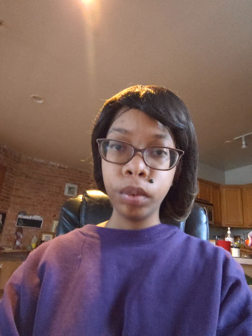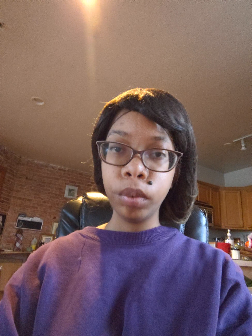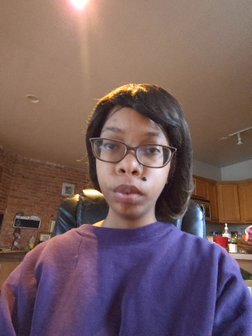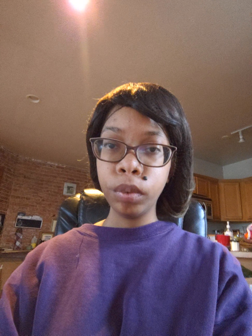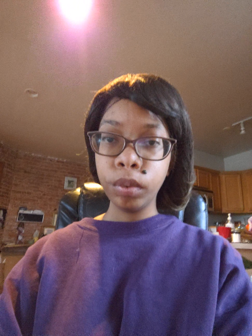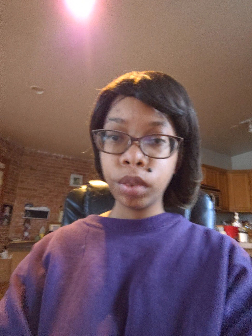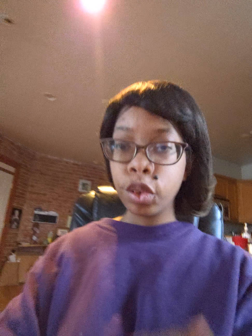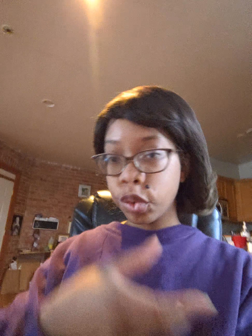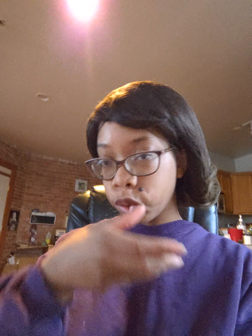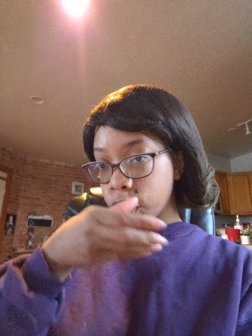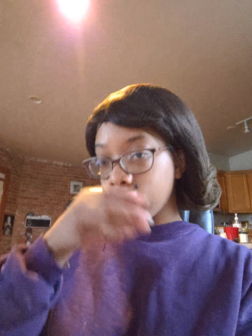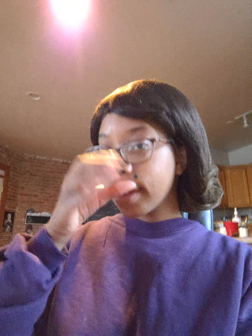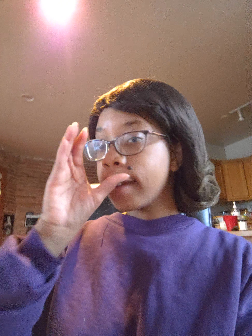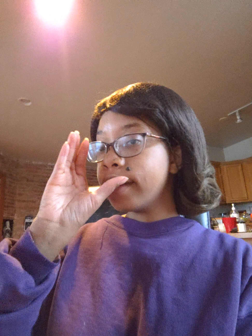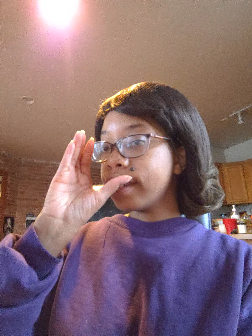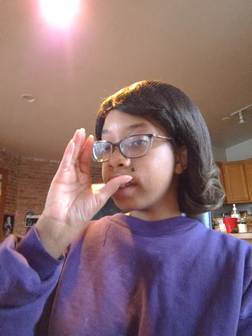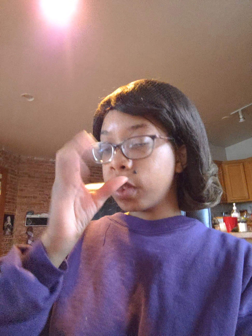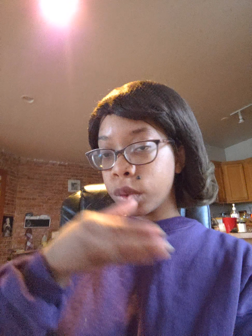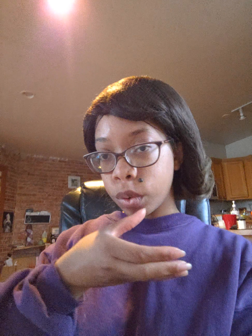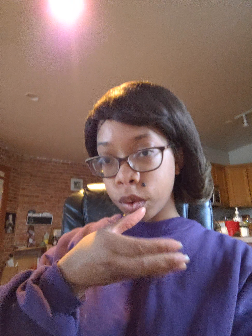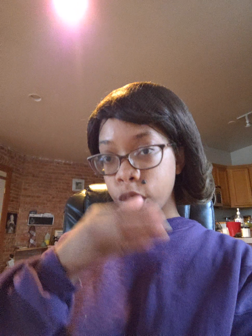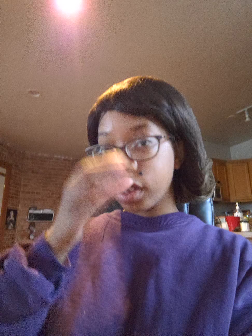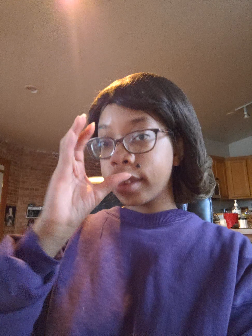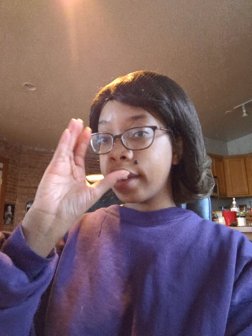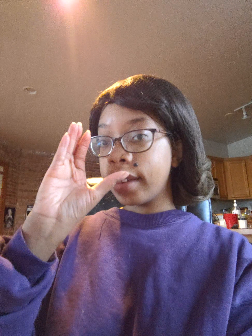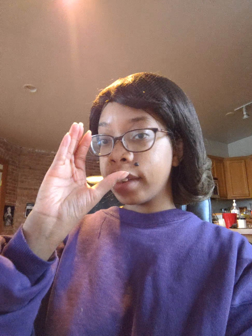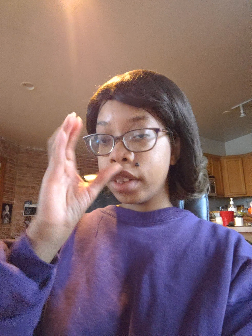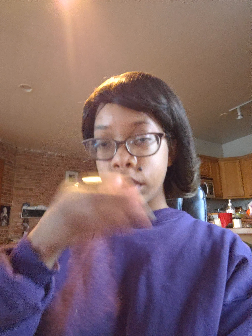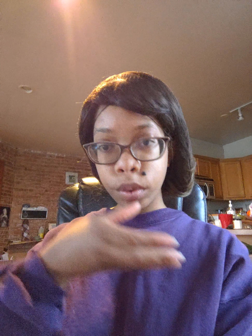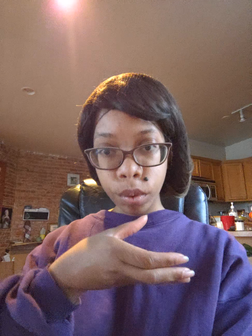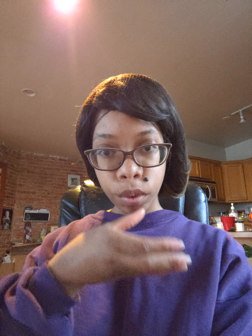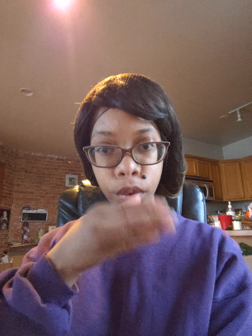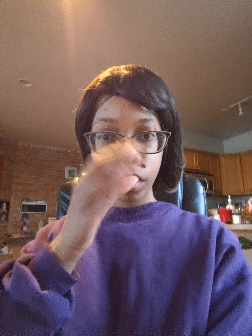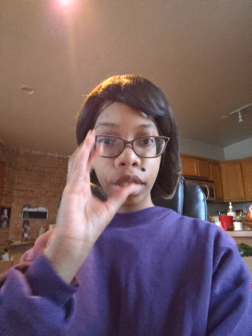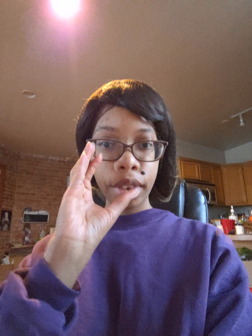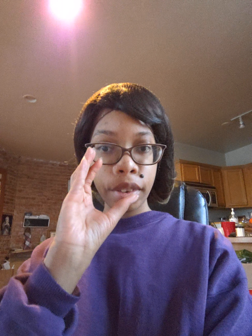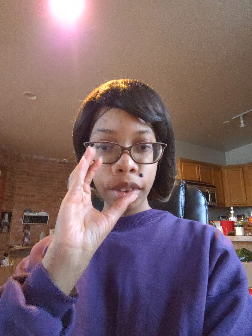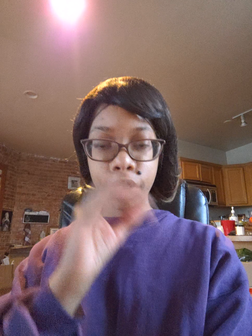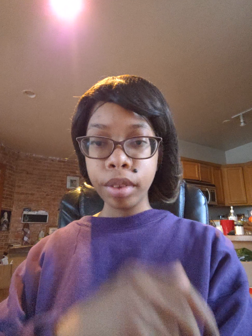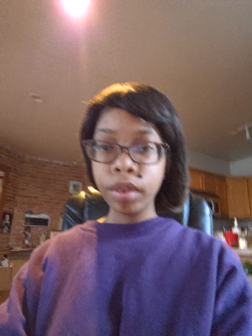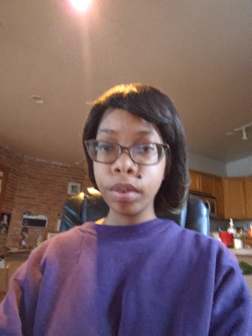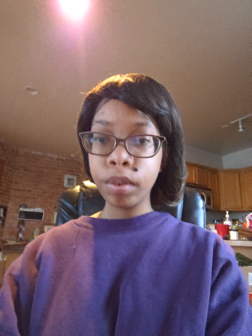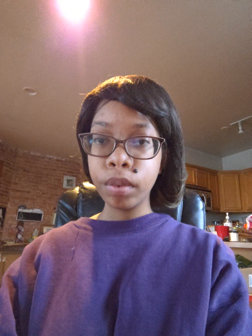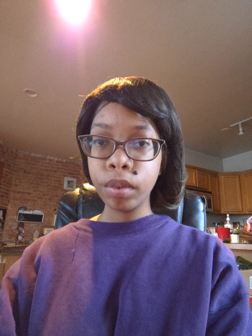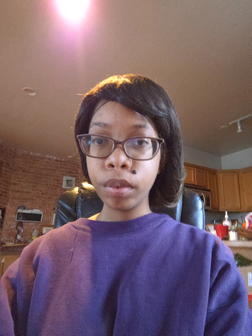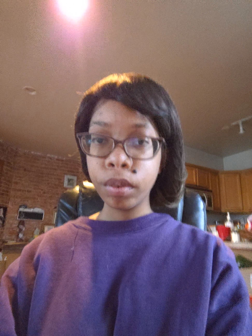drink